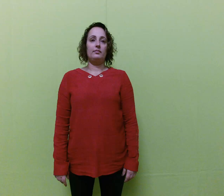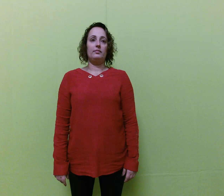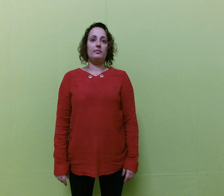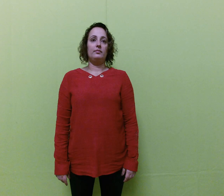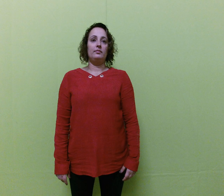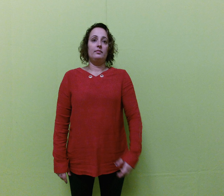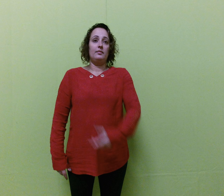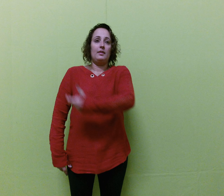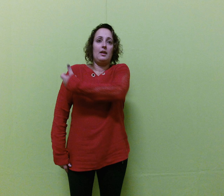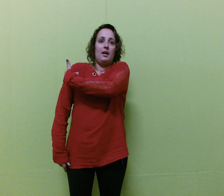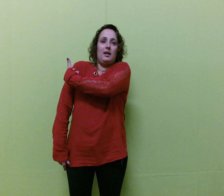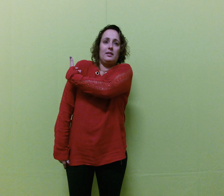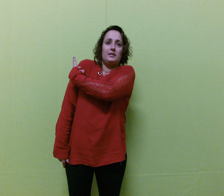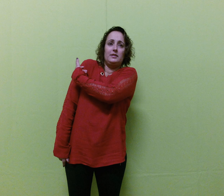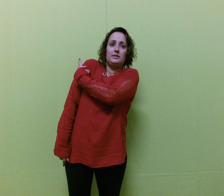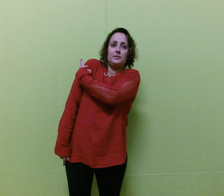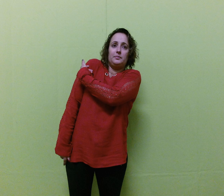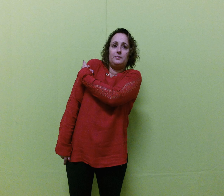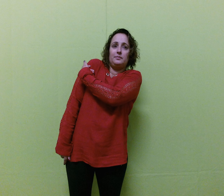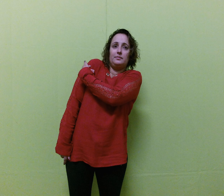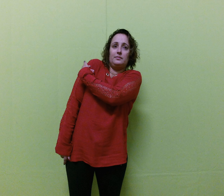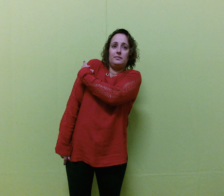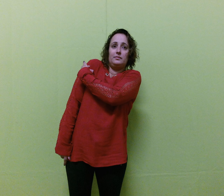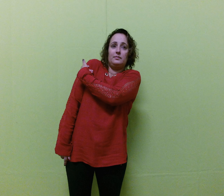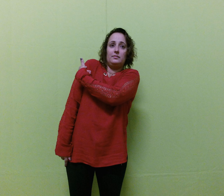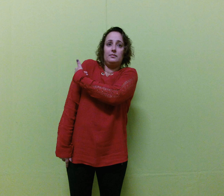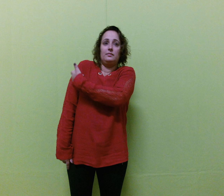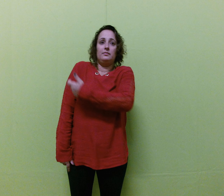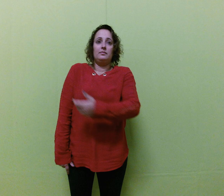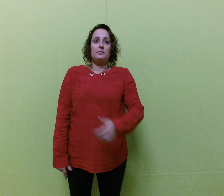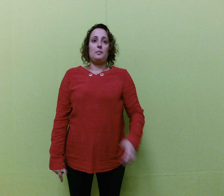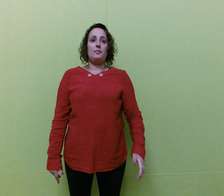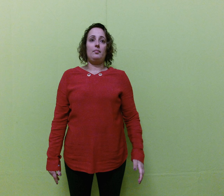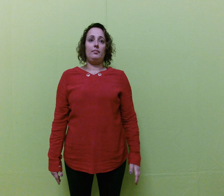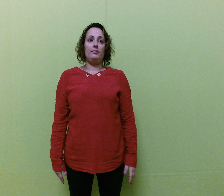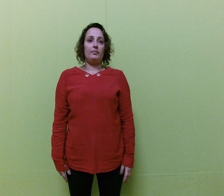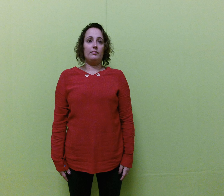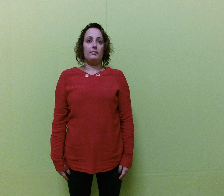vacina